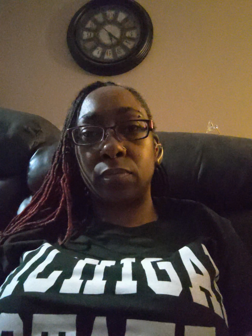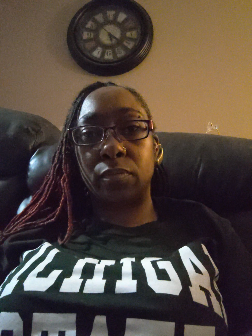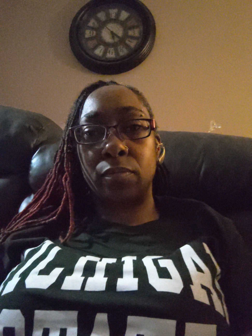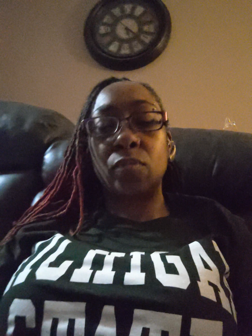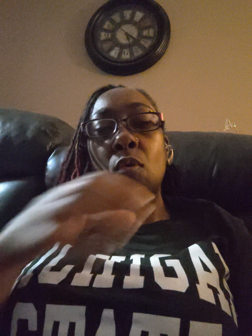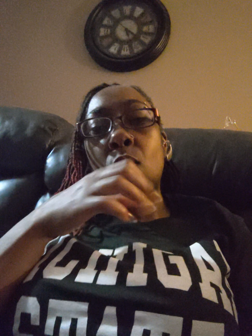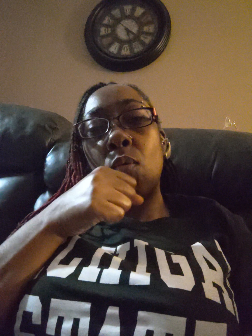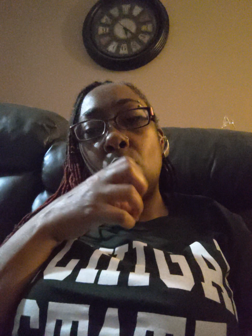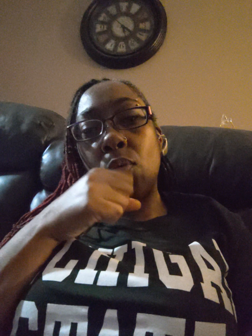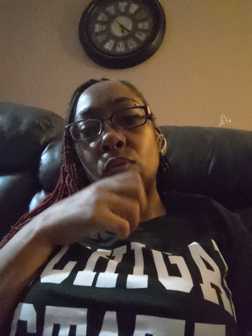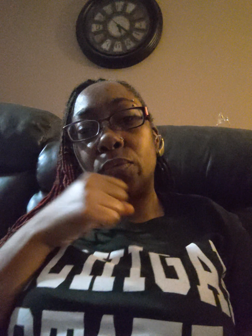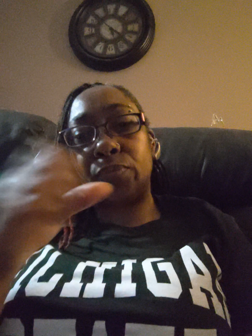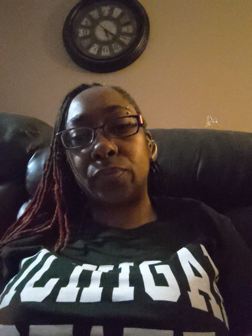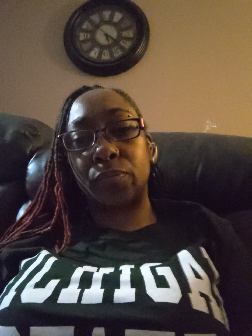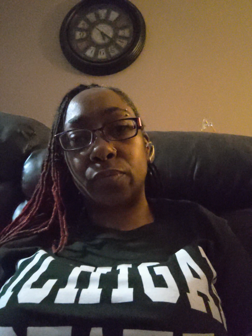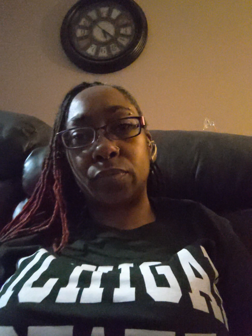orange